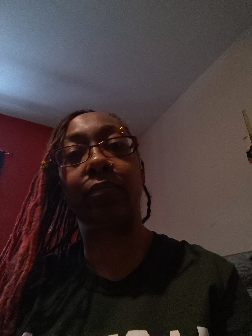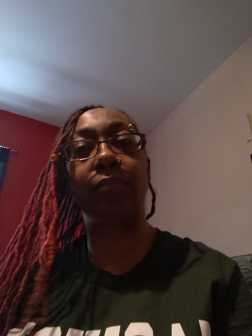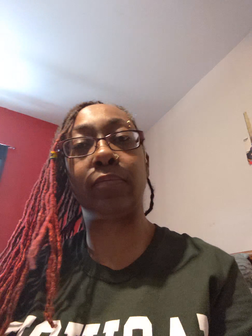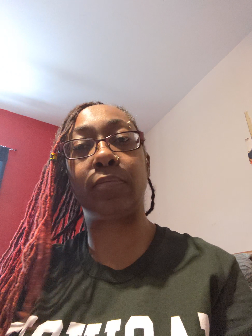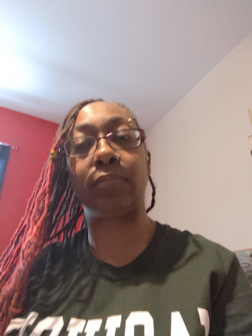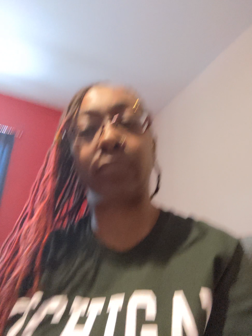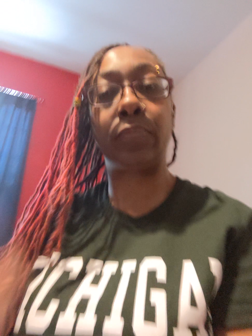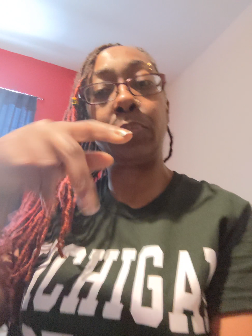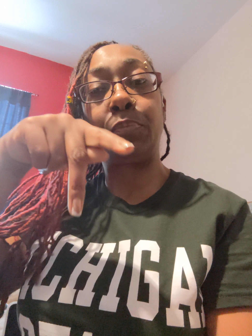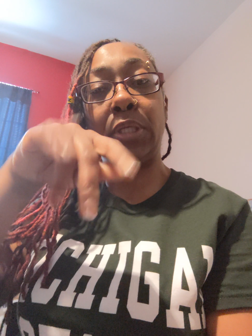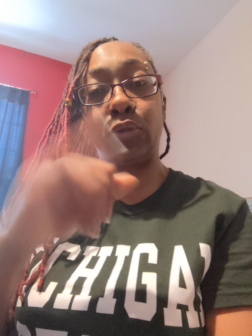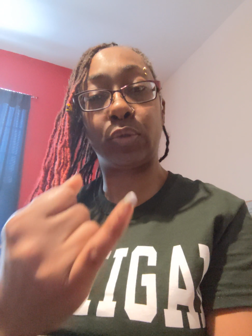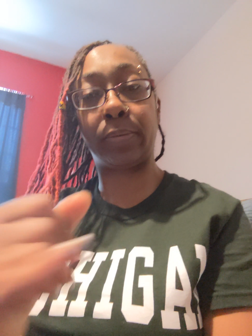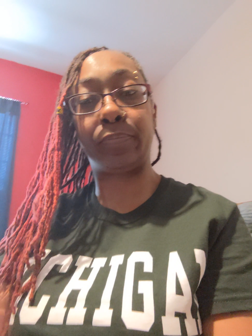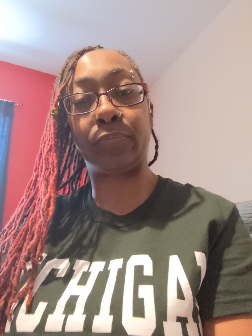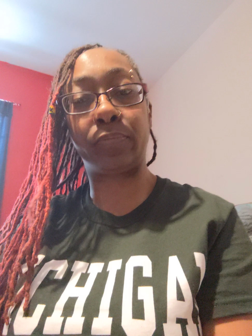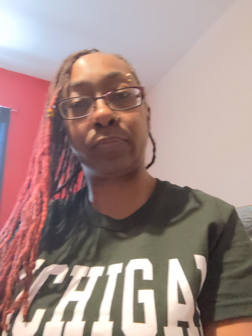pajamas